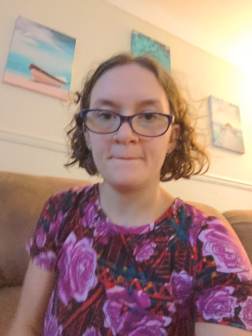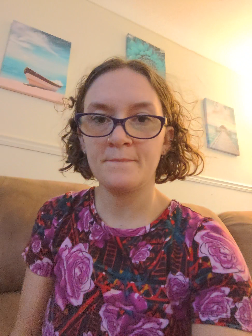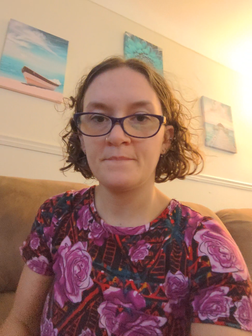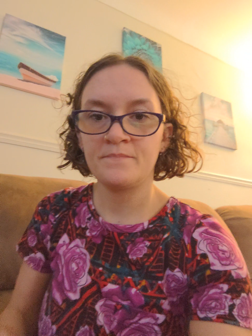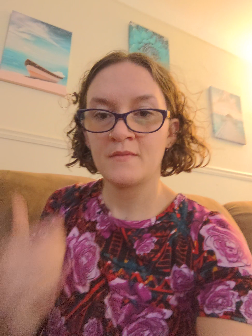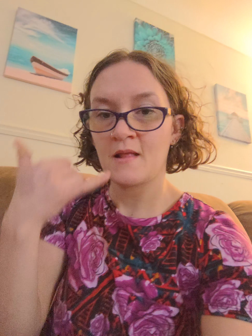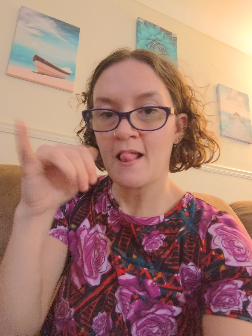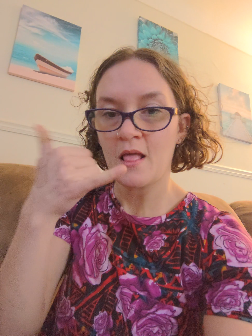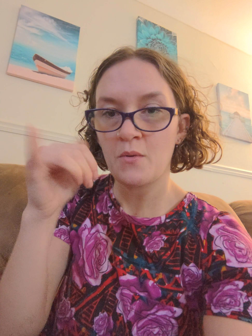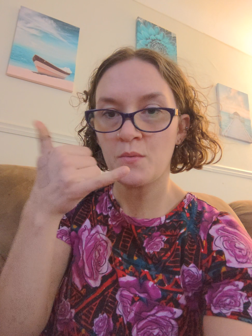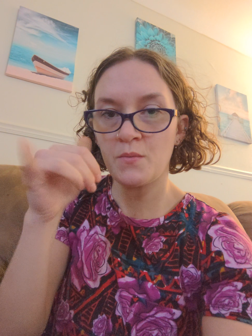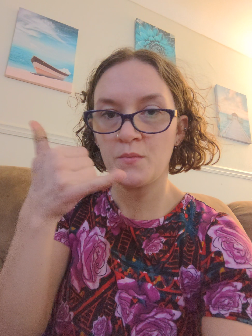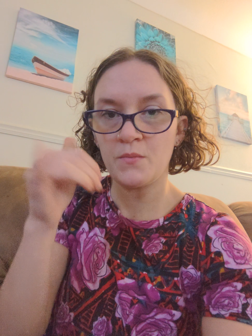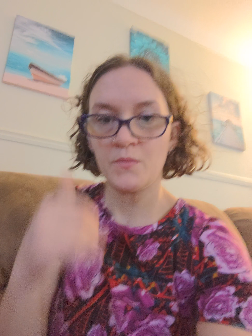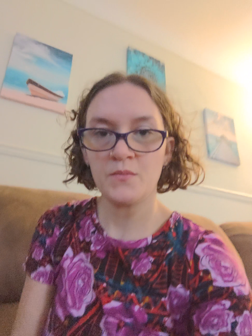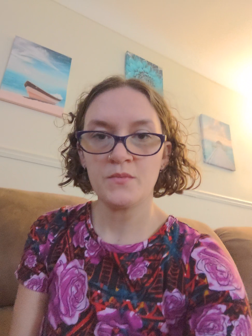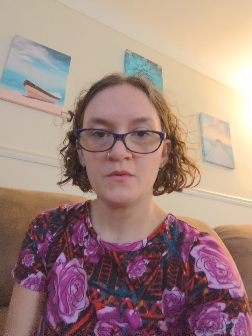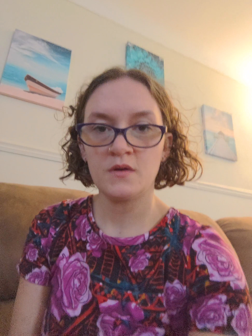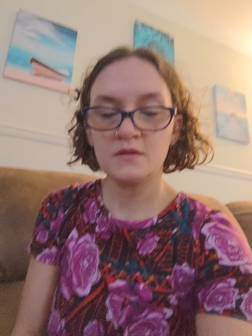yellow